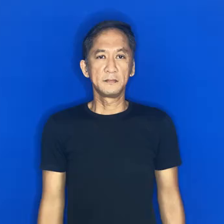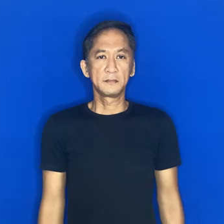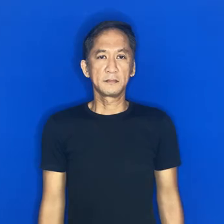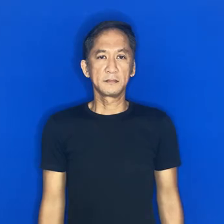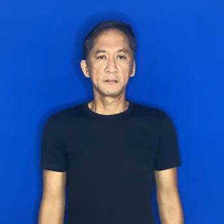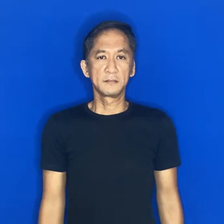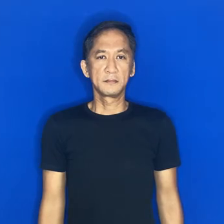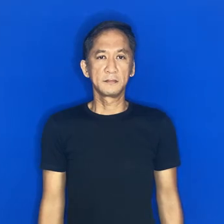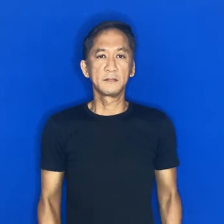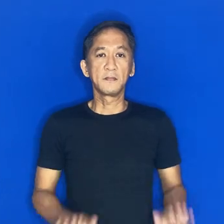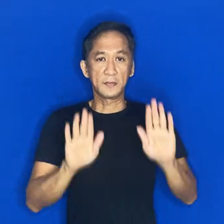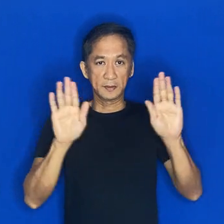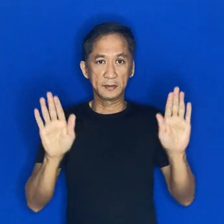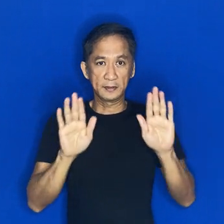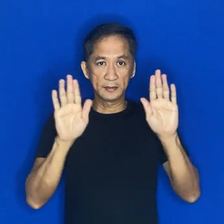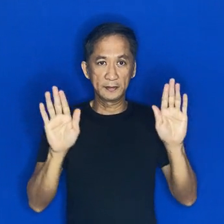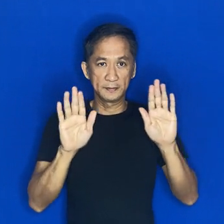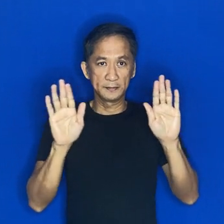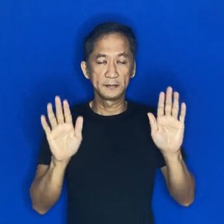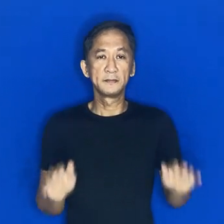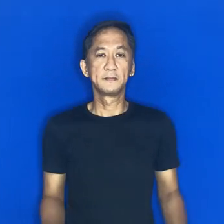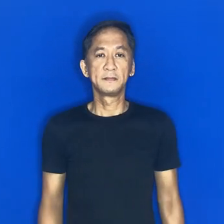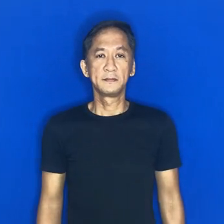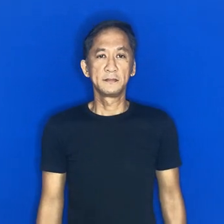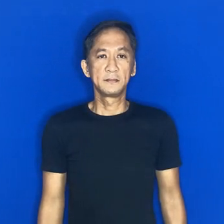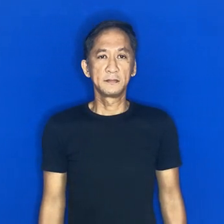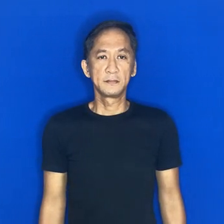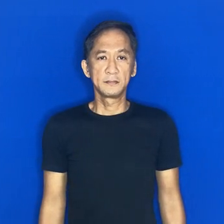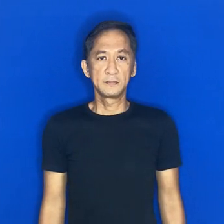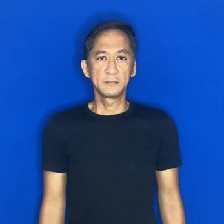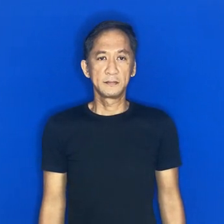sunday